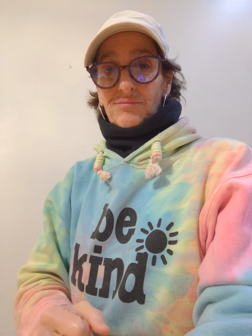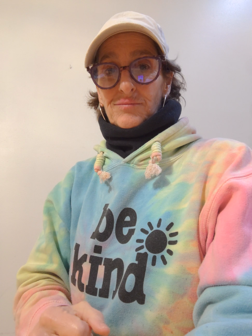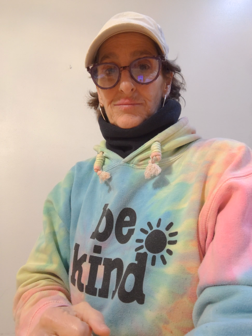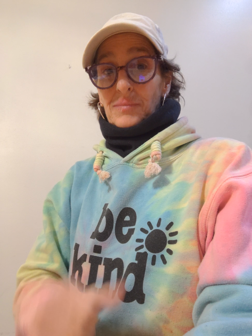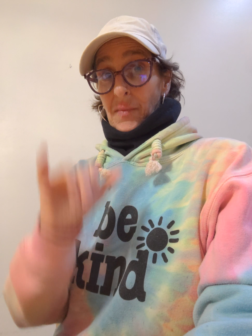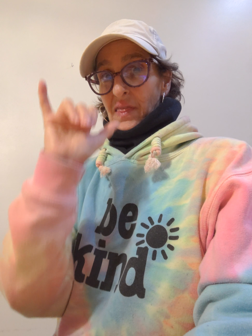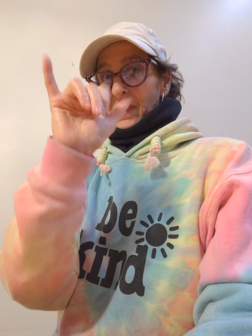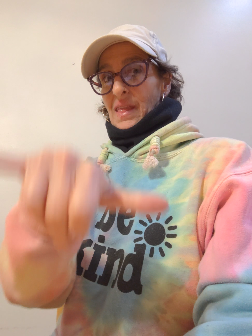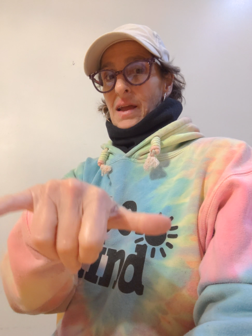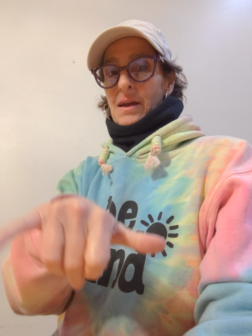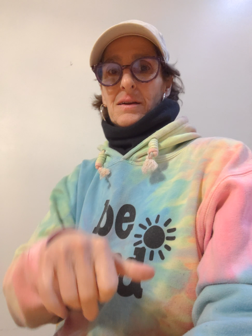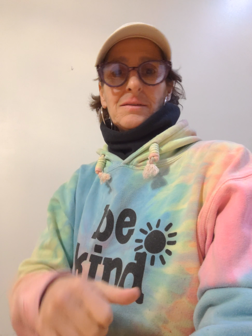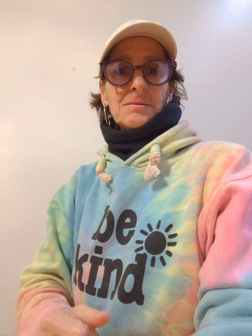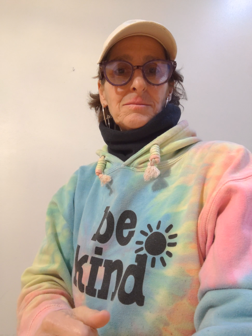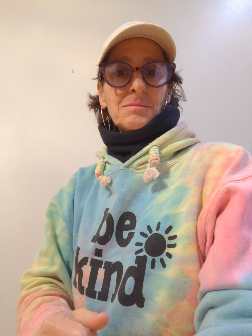that